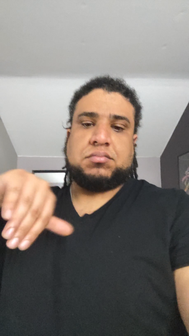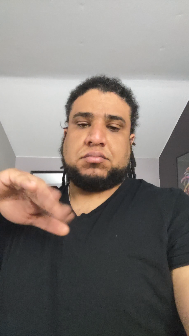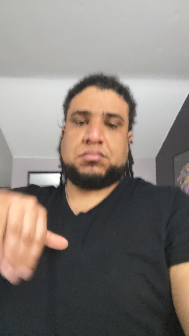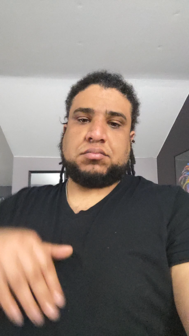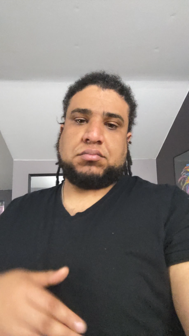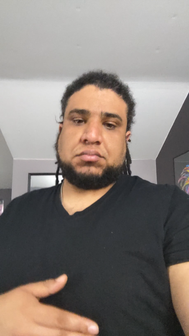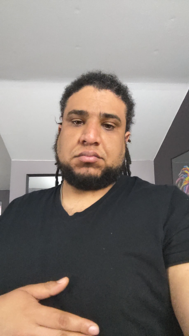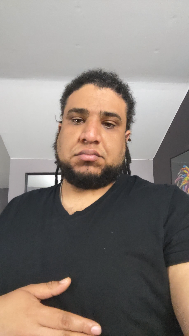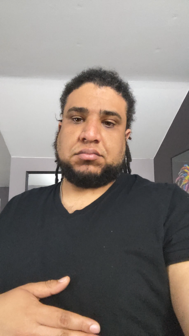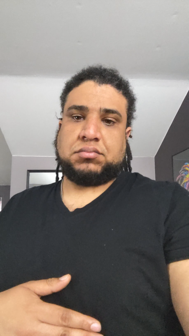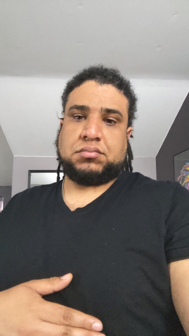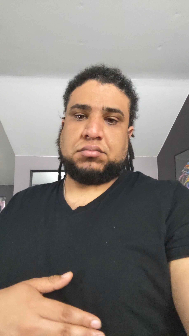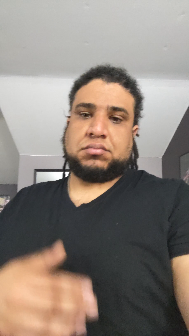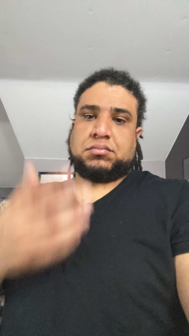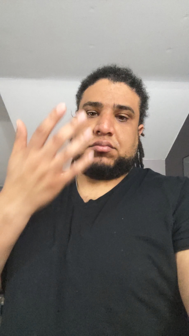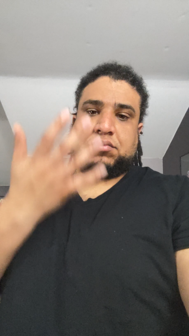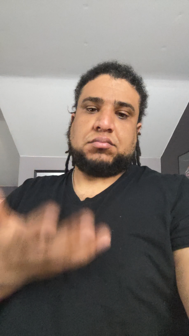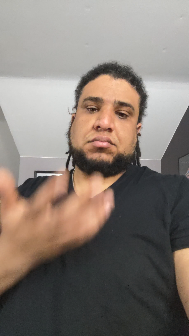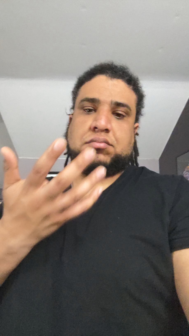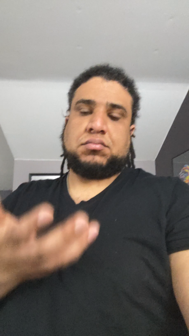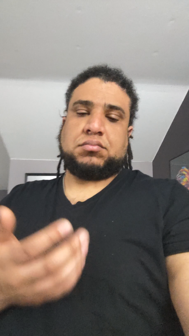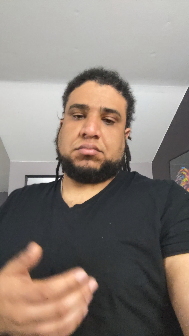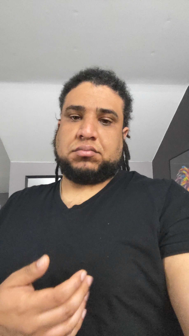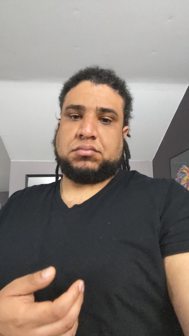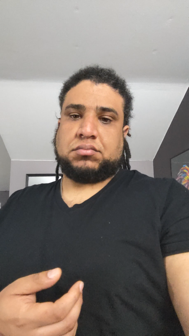heavy